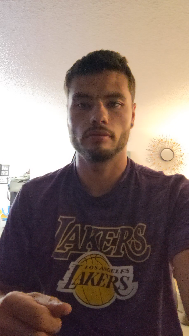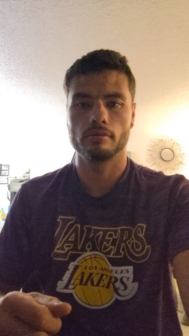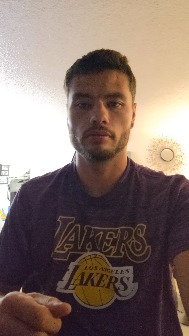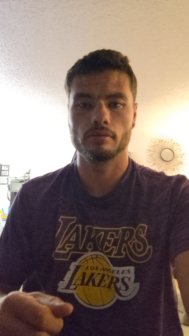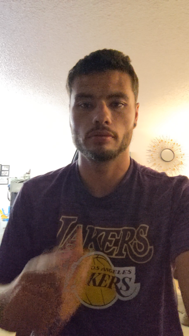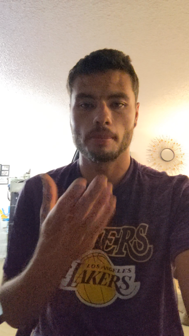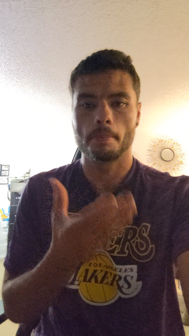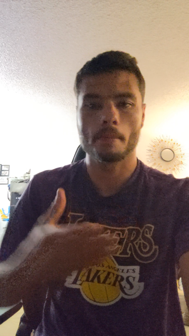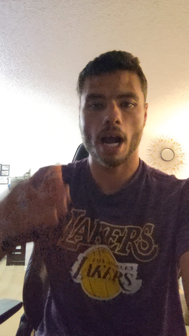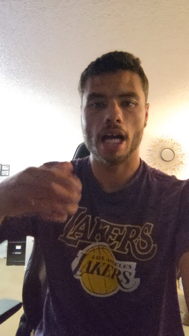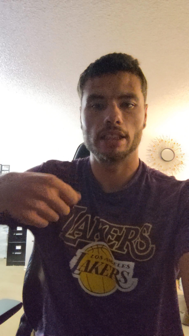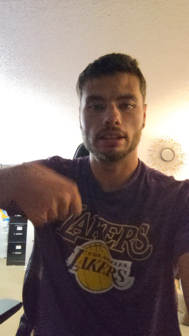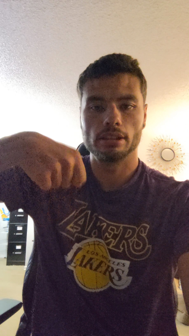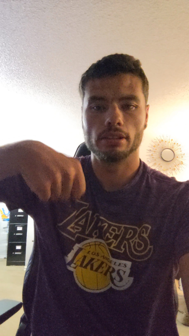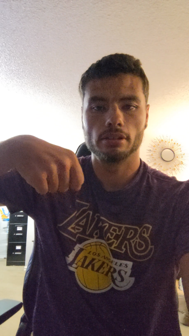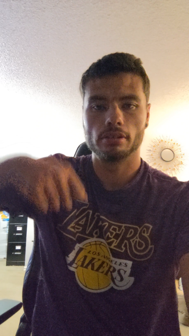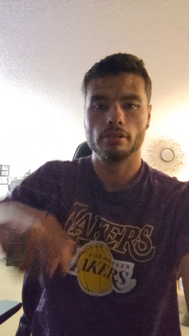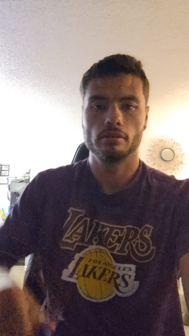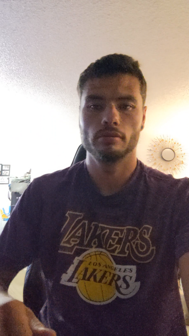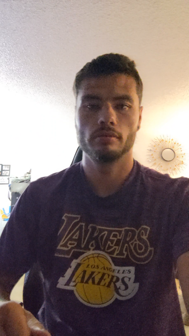basket